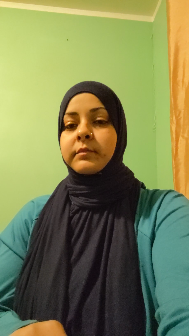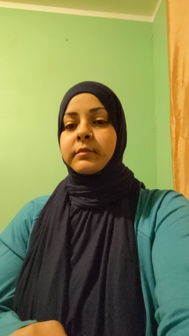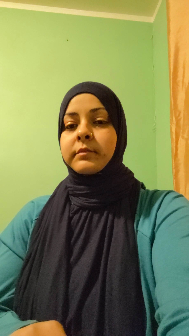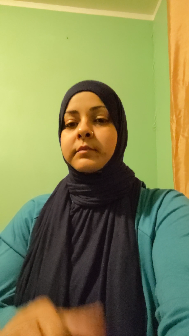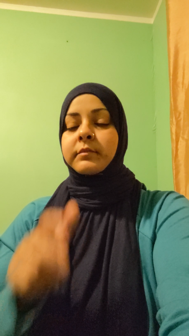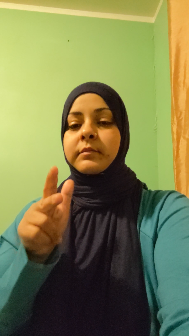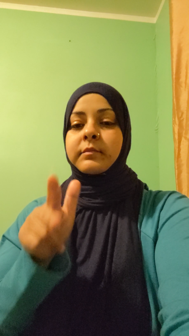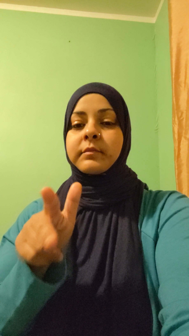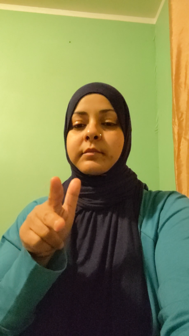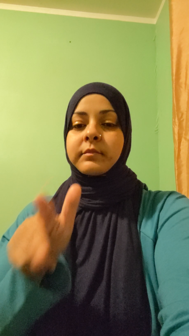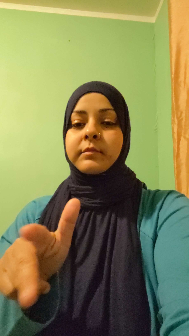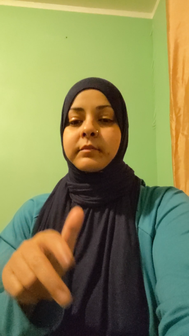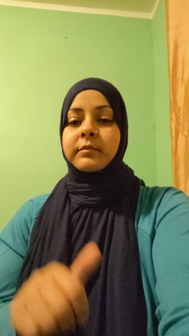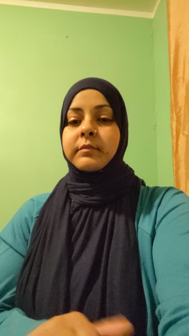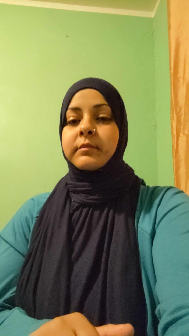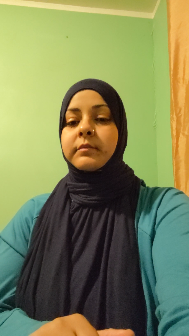garage